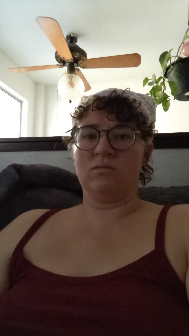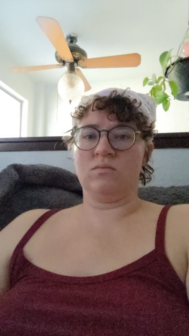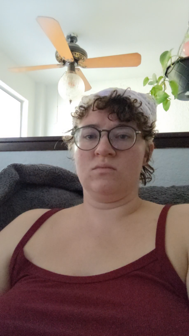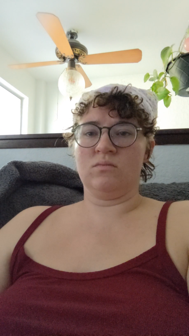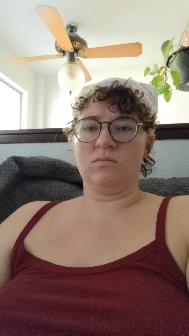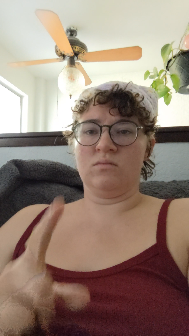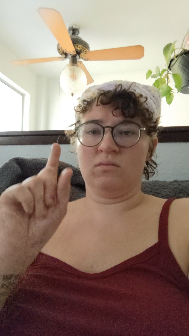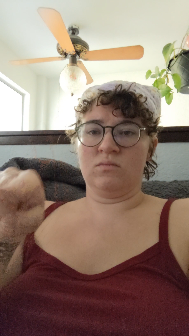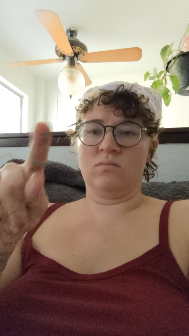go potty